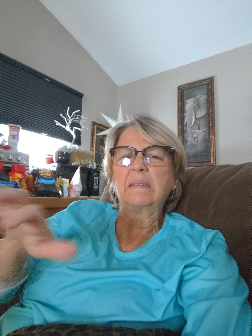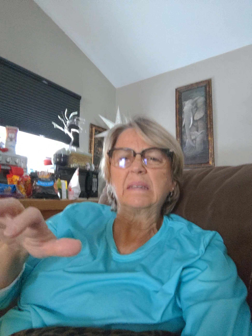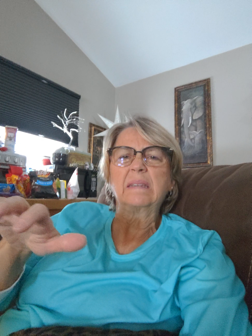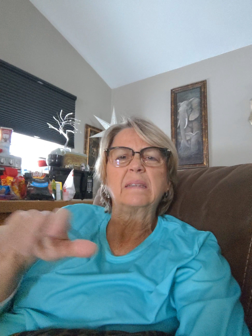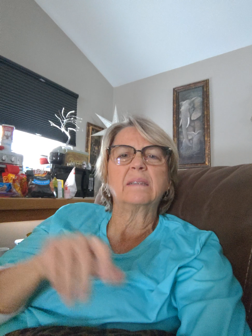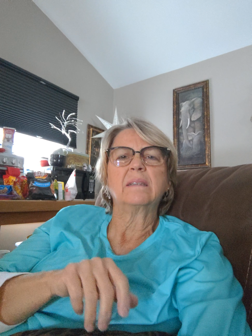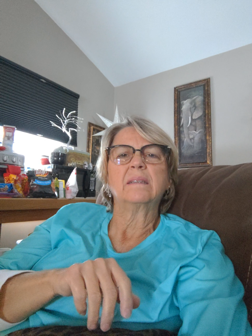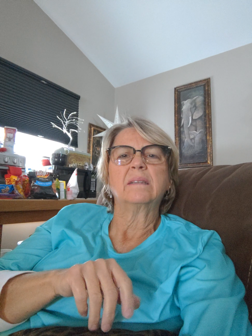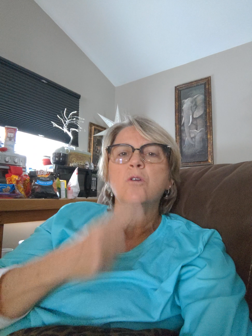hot